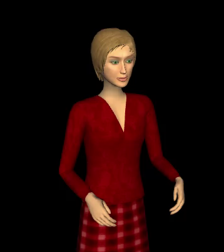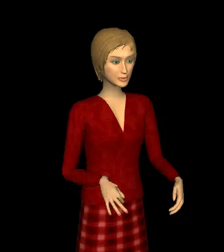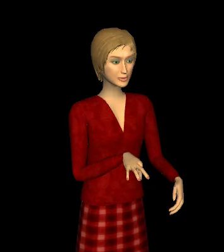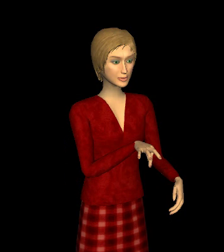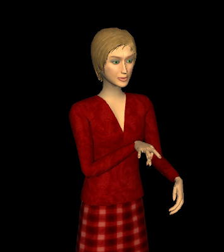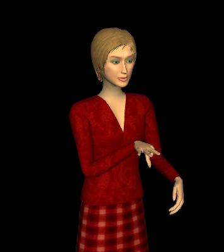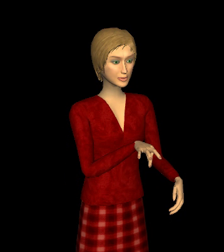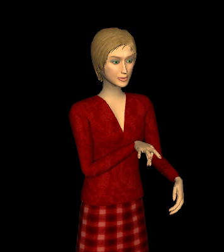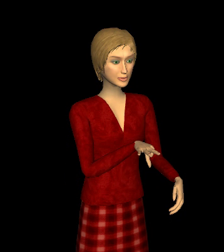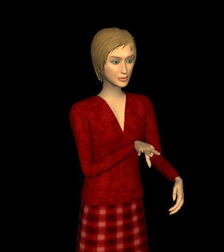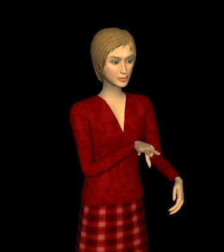ملح